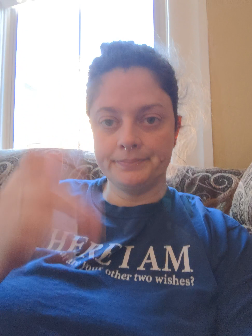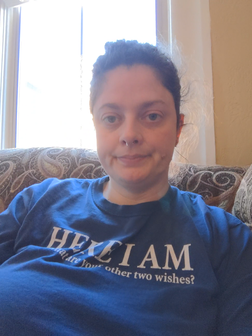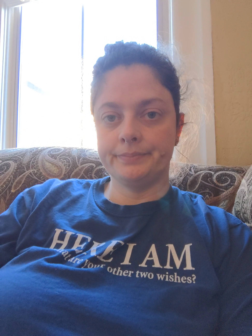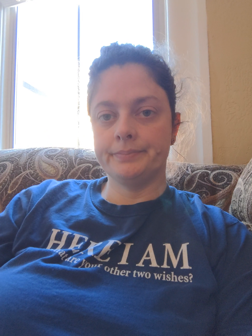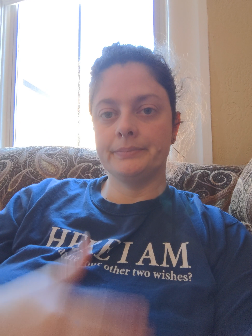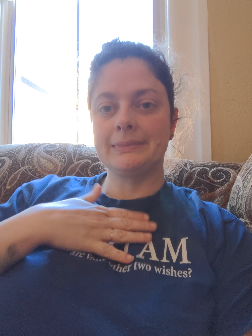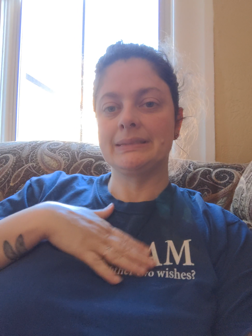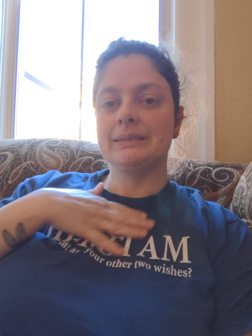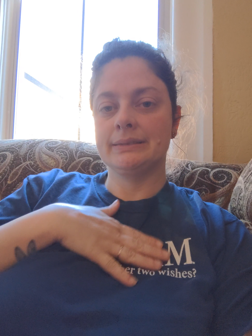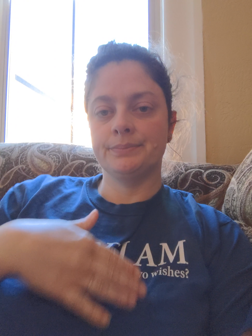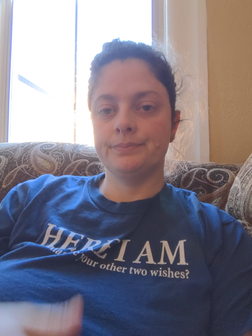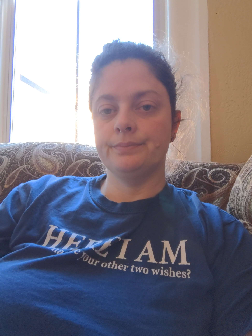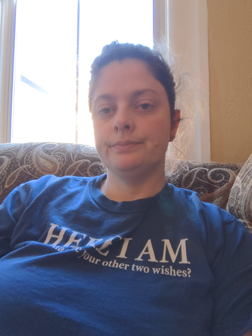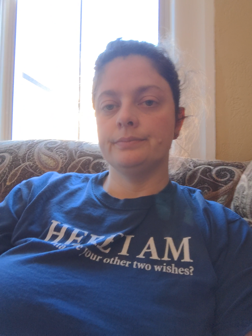please